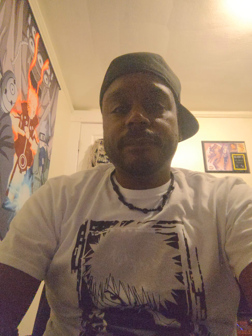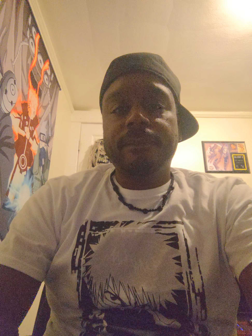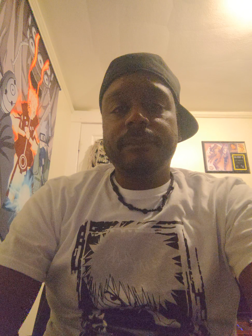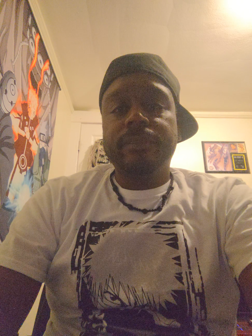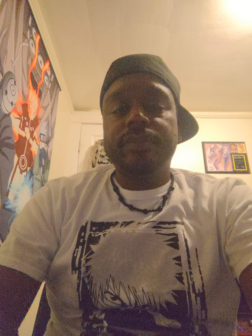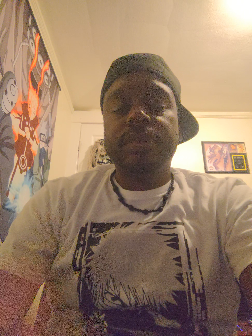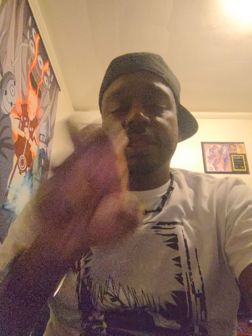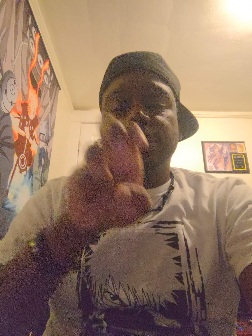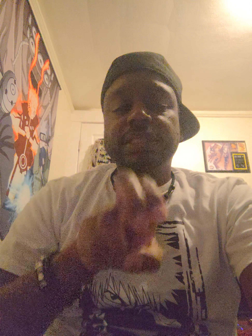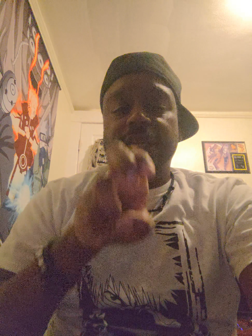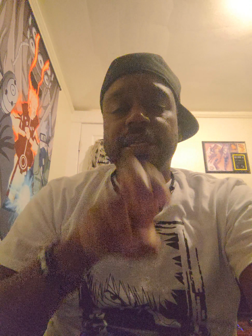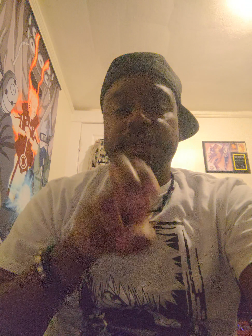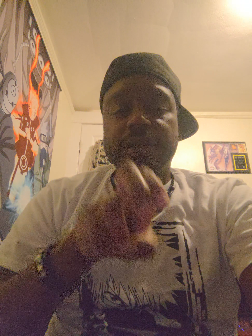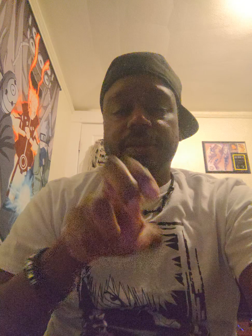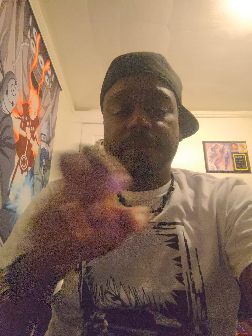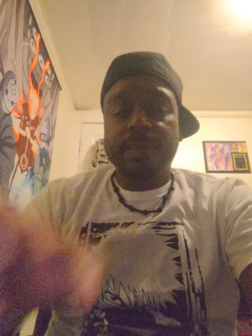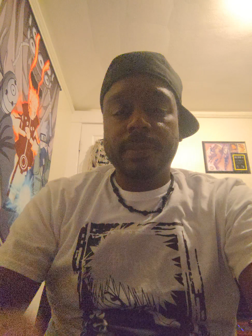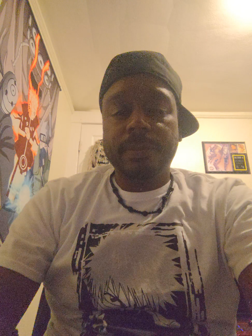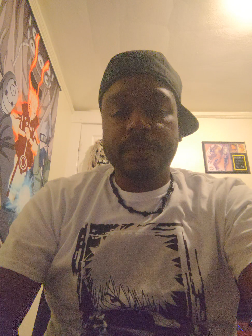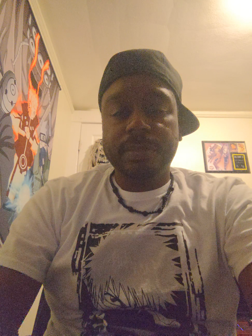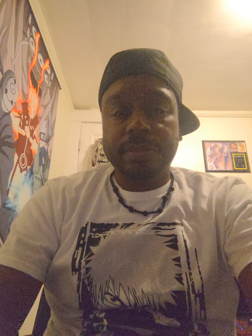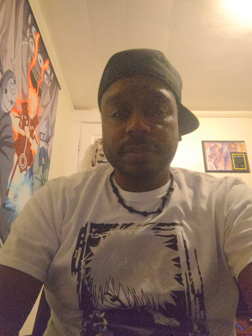chair